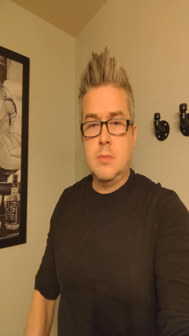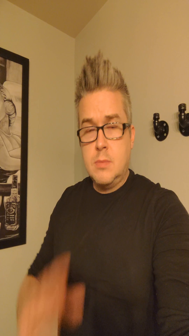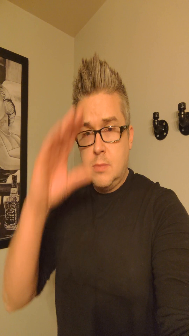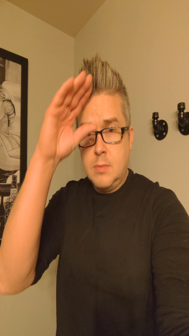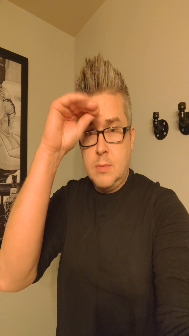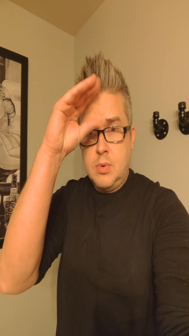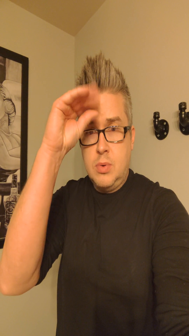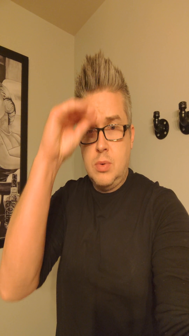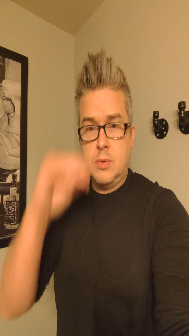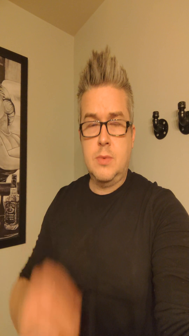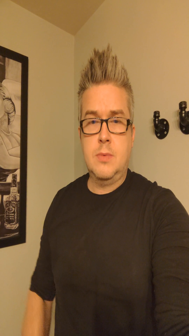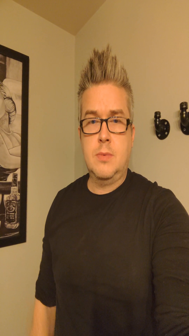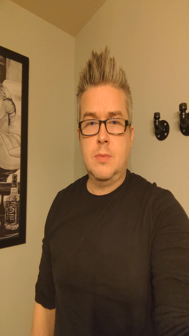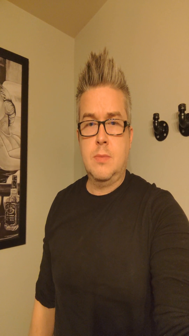boy